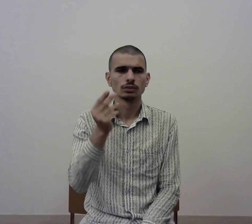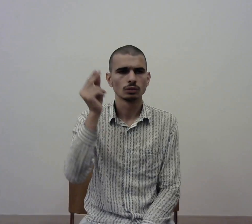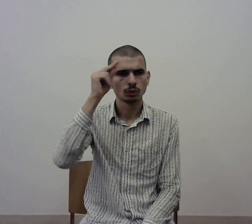təhsil